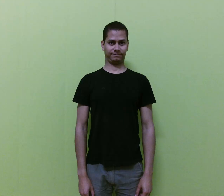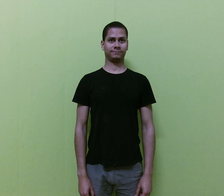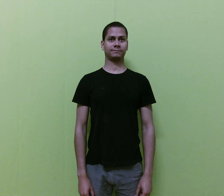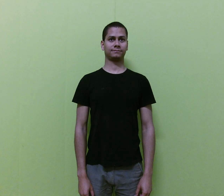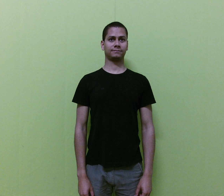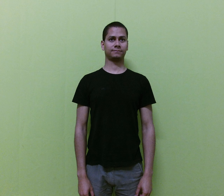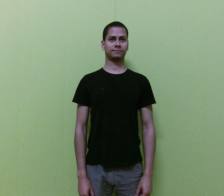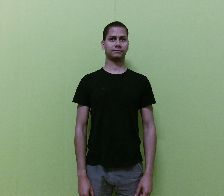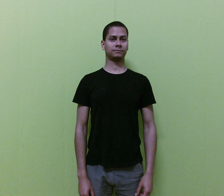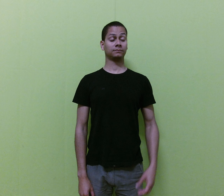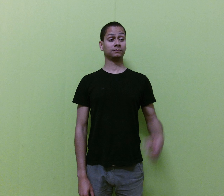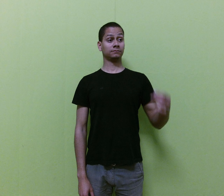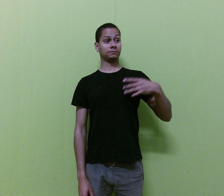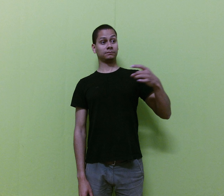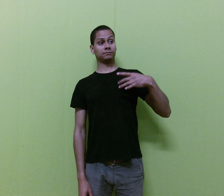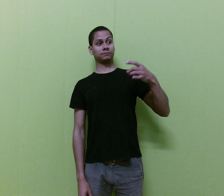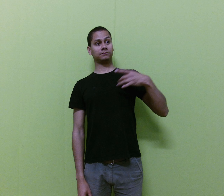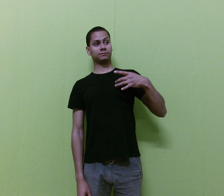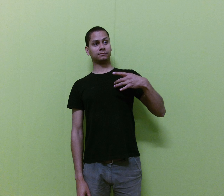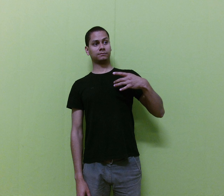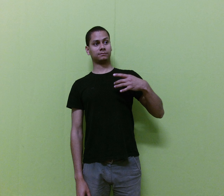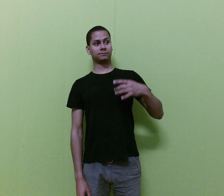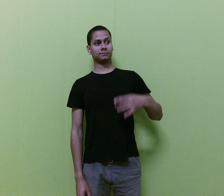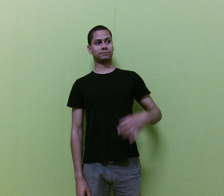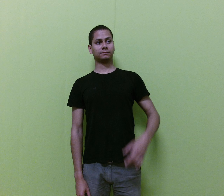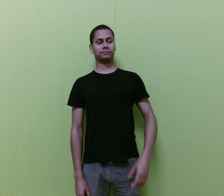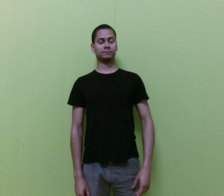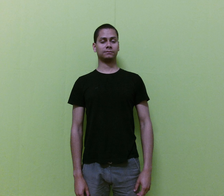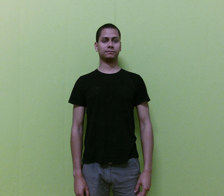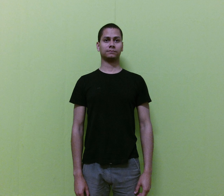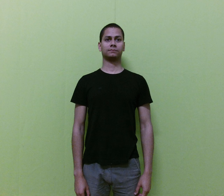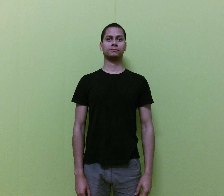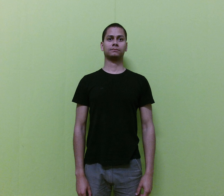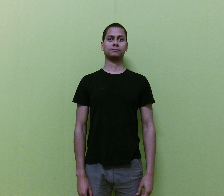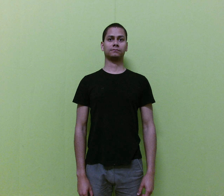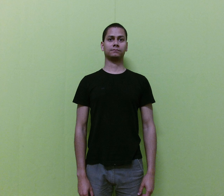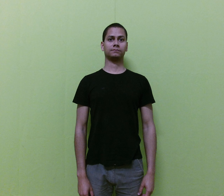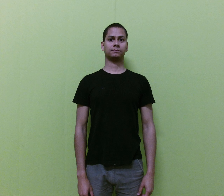medo